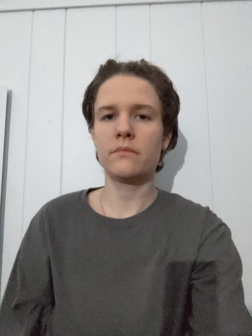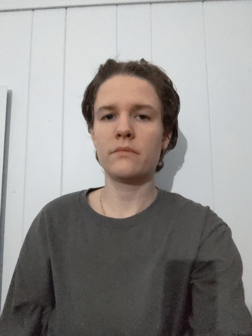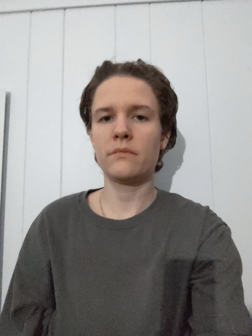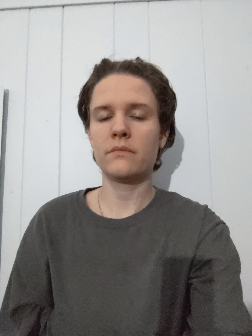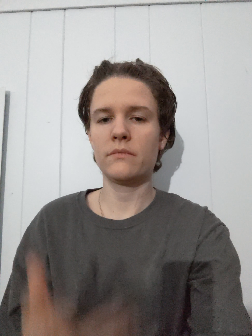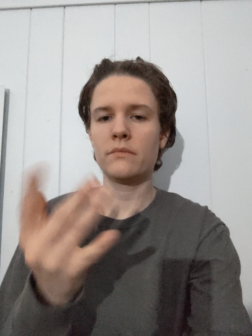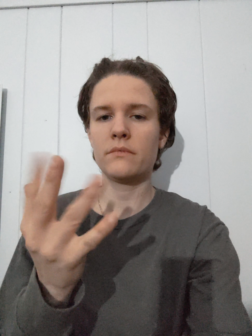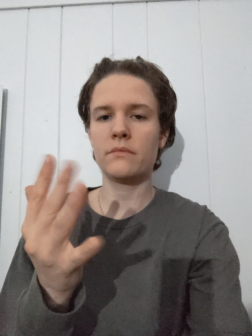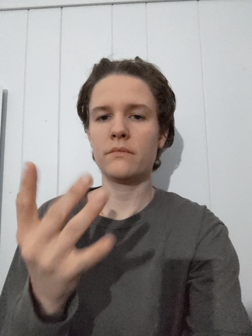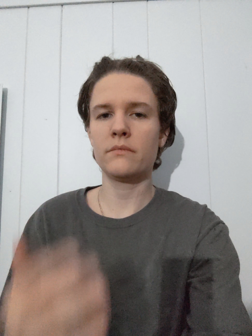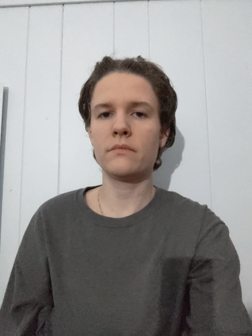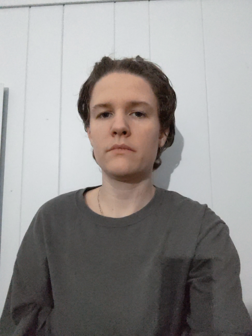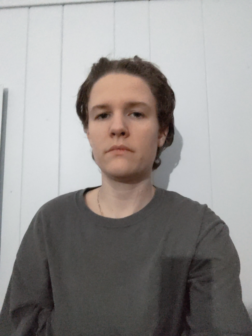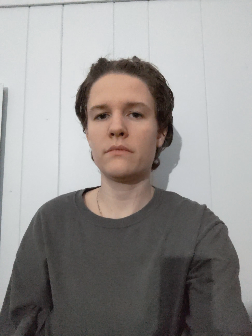finger